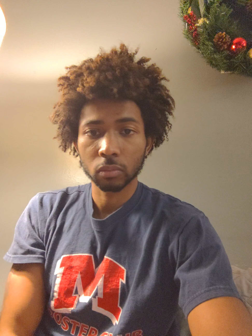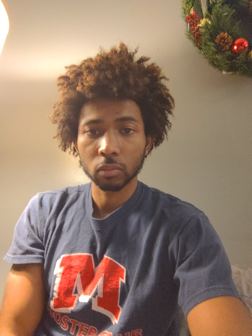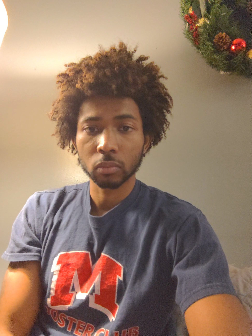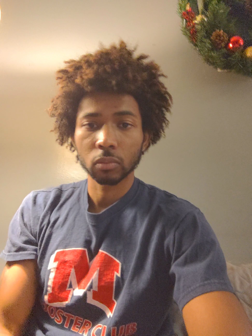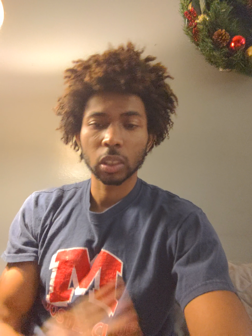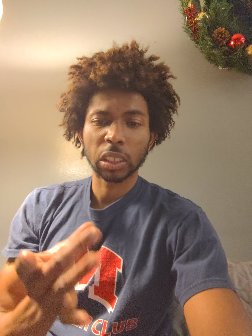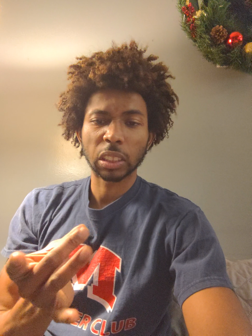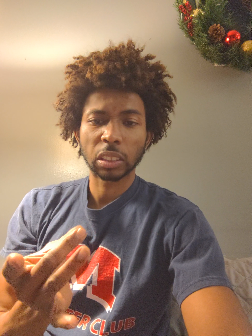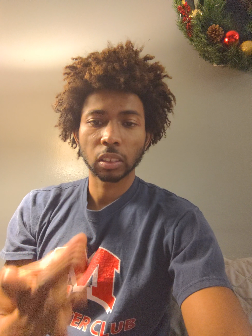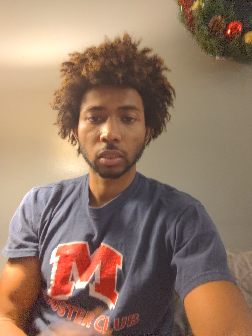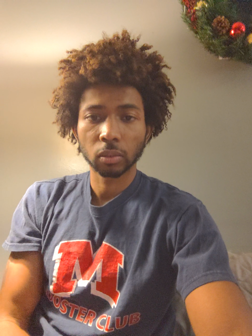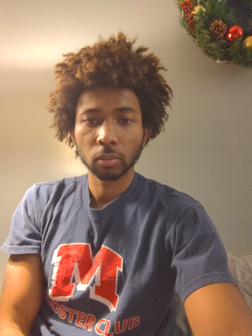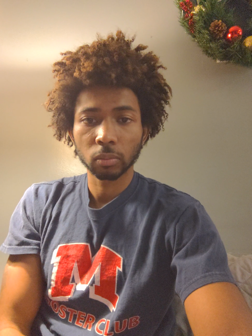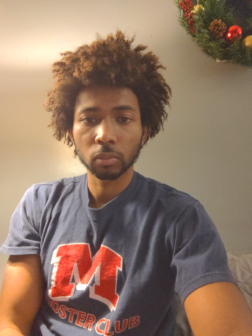sticky